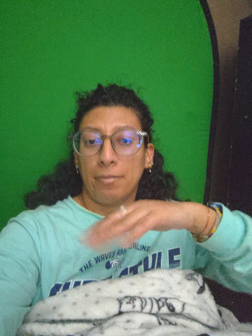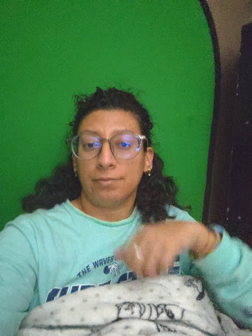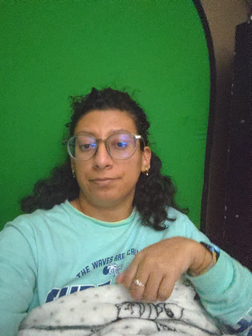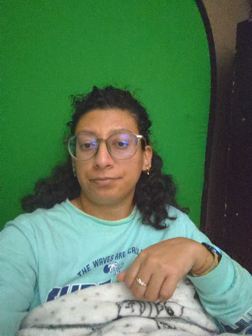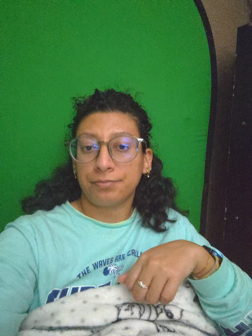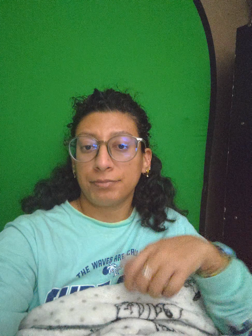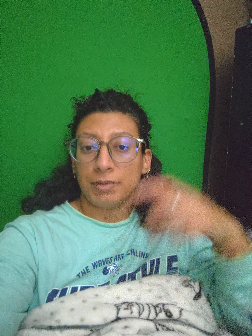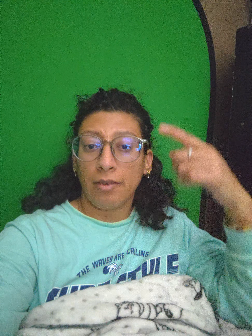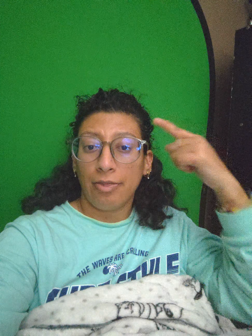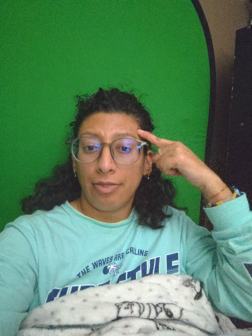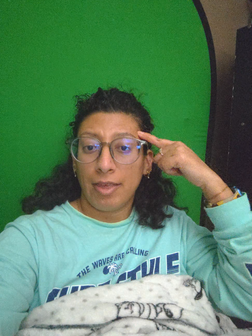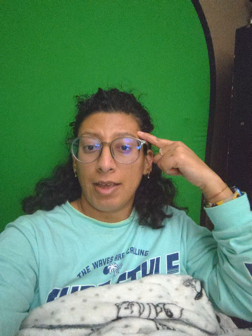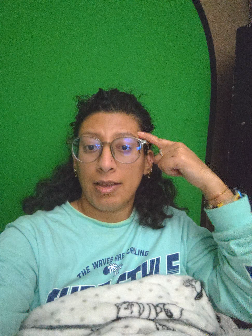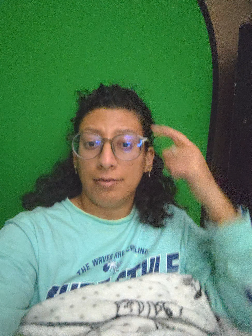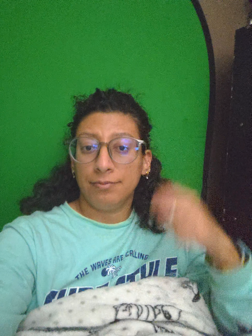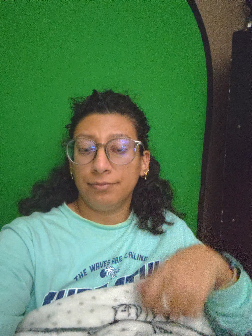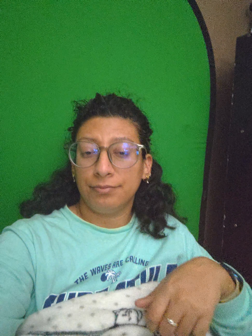think